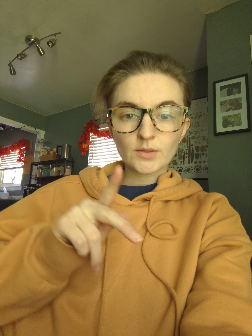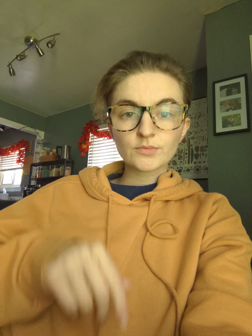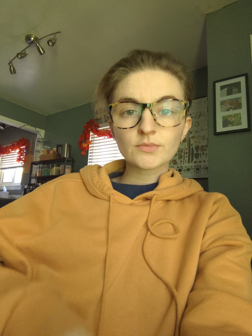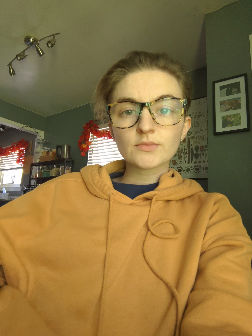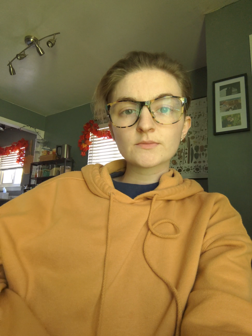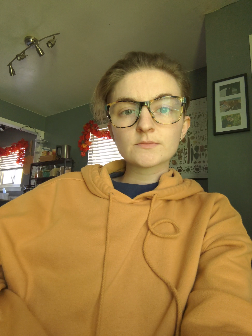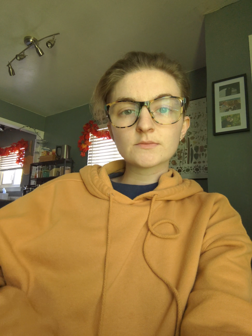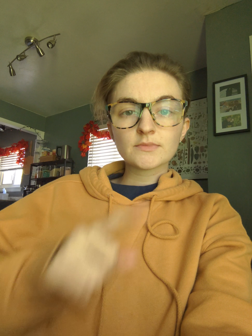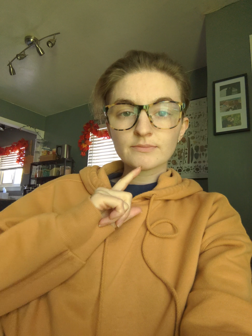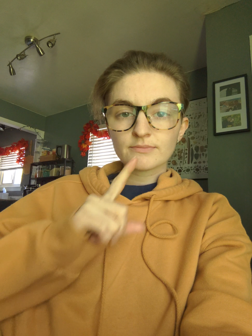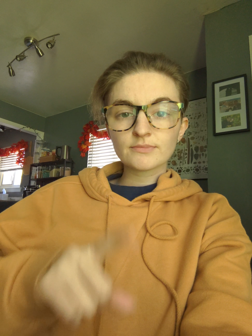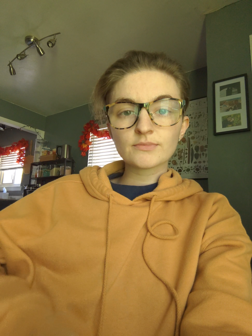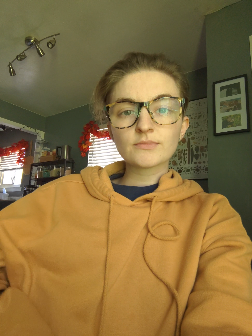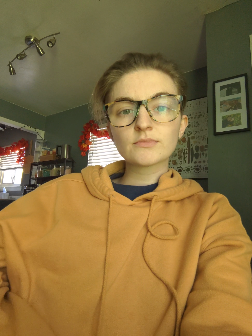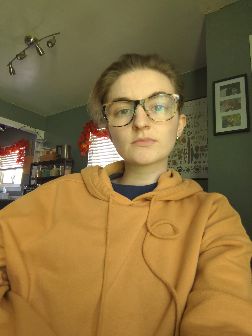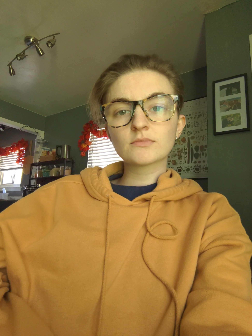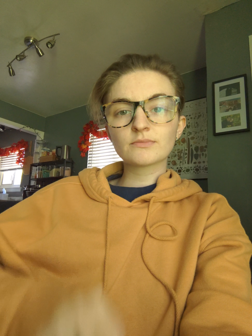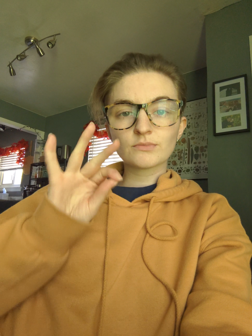is